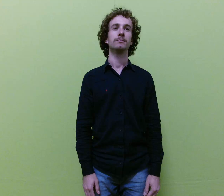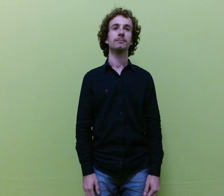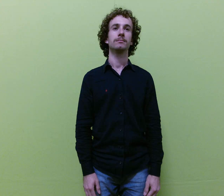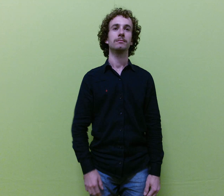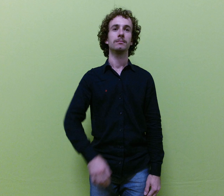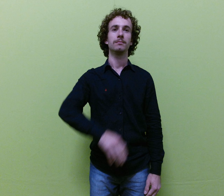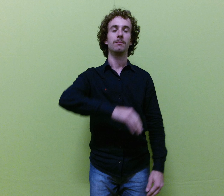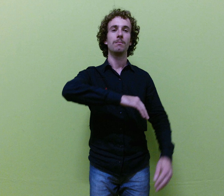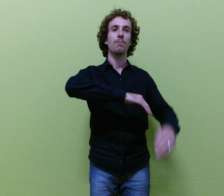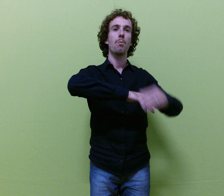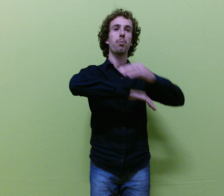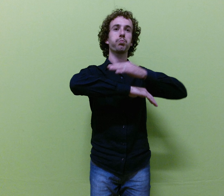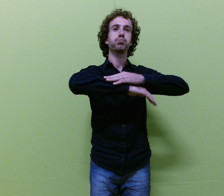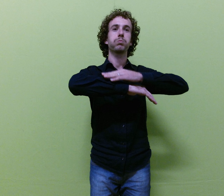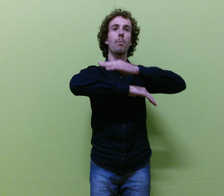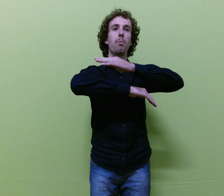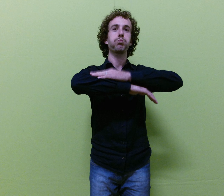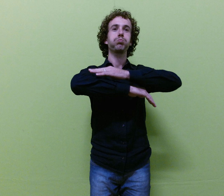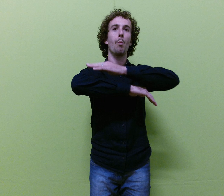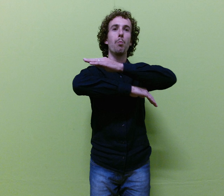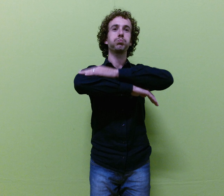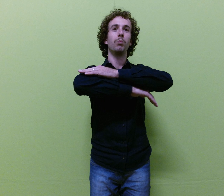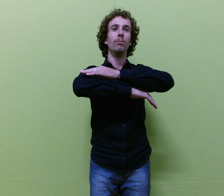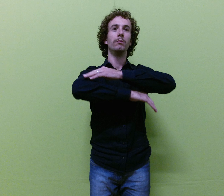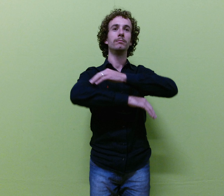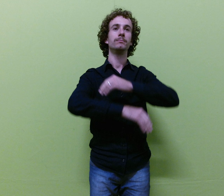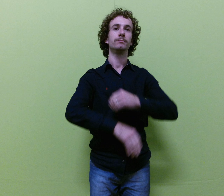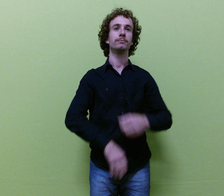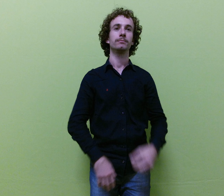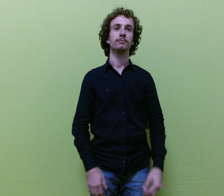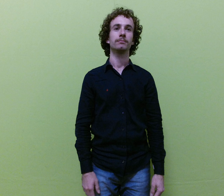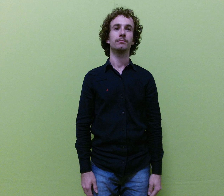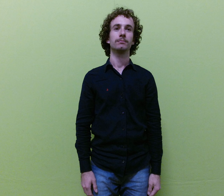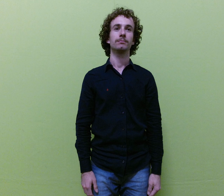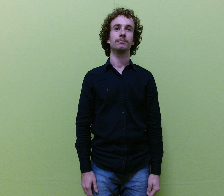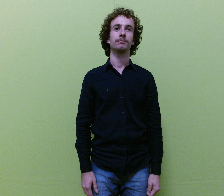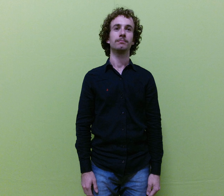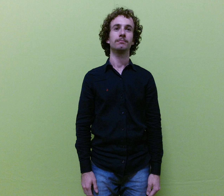sapo